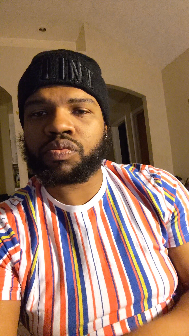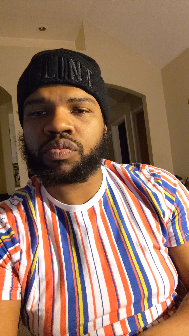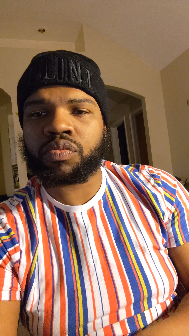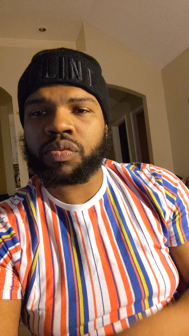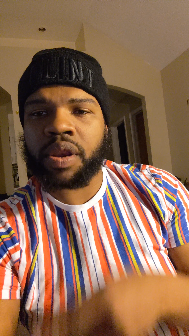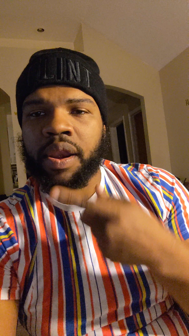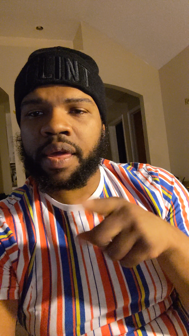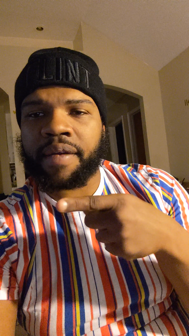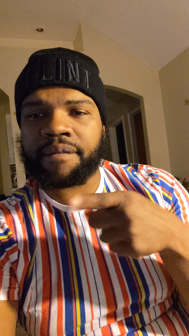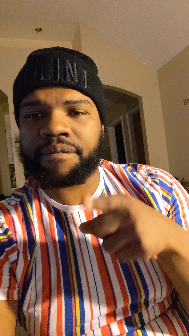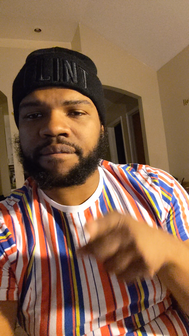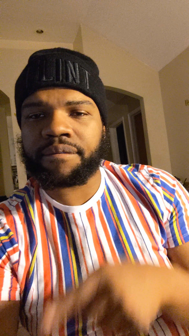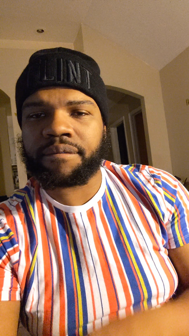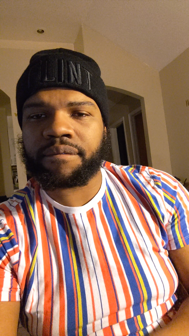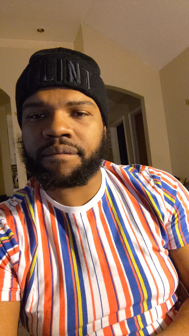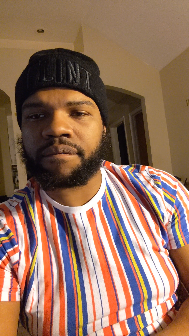knife